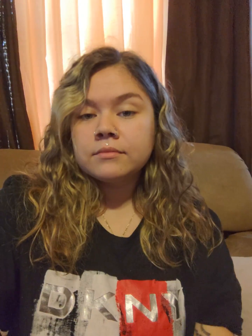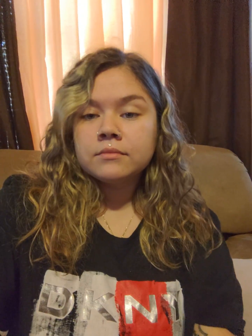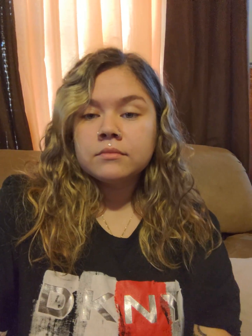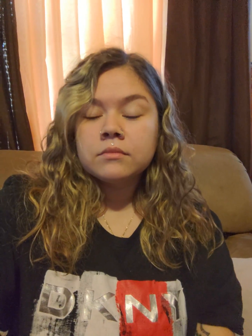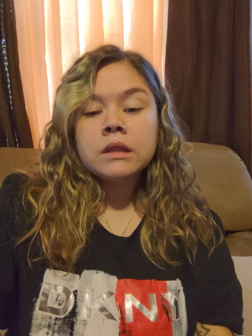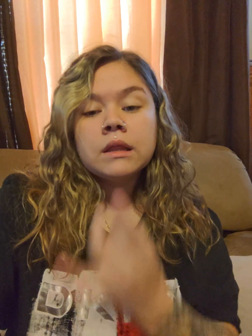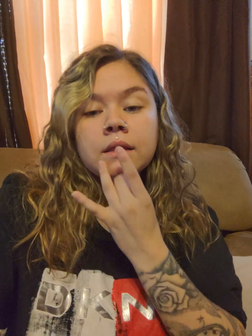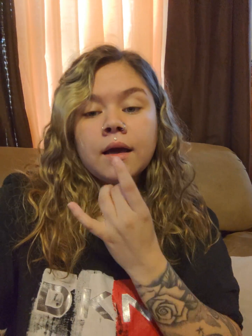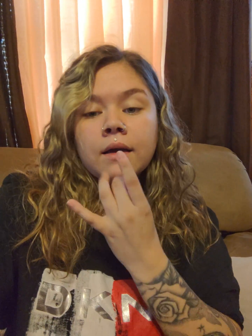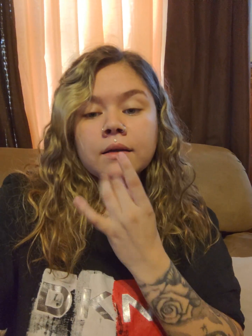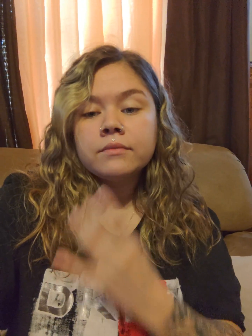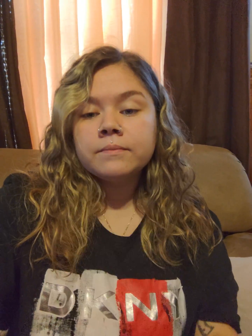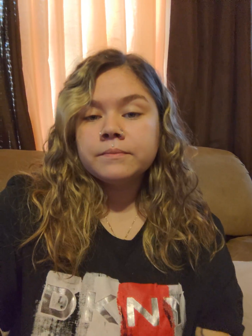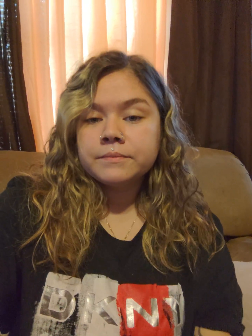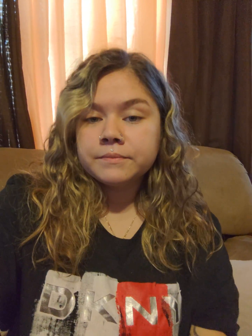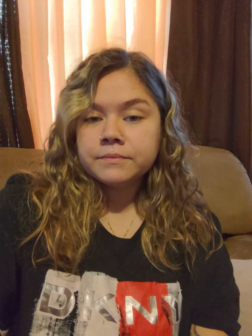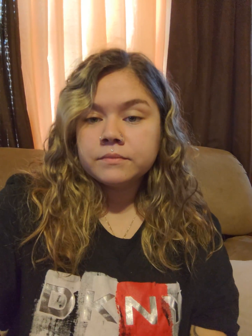light bulb